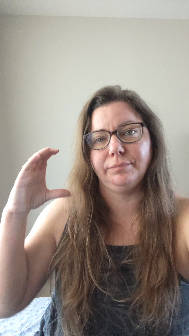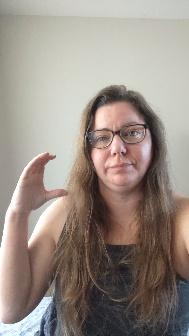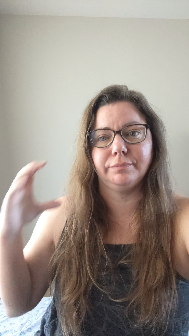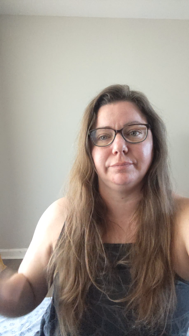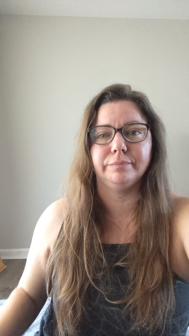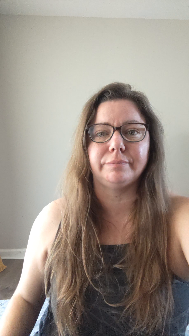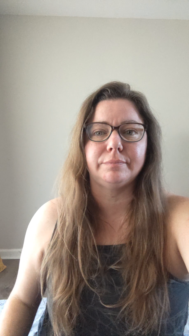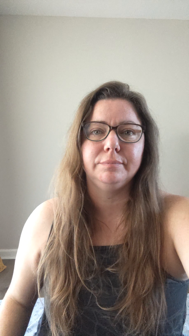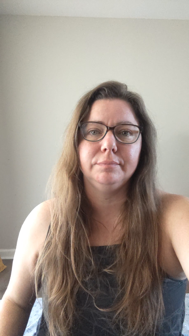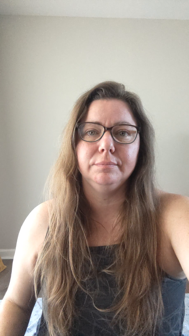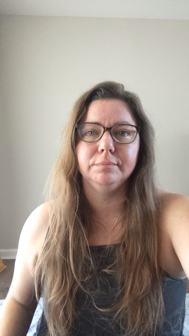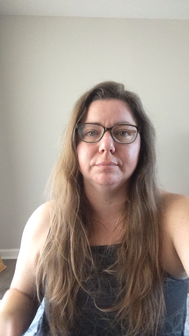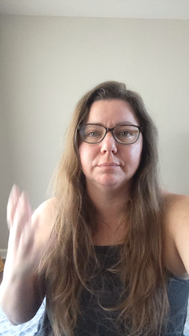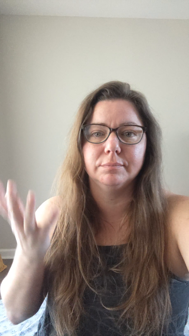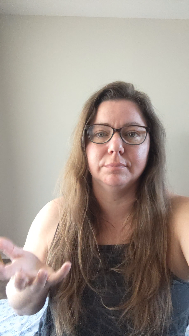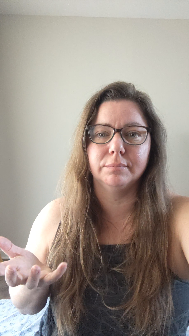heavy